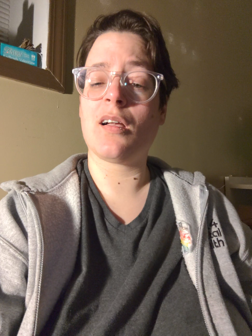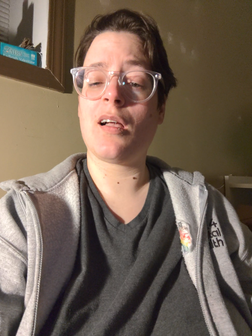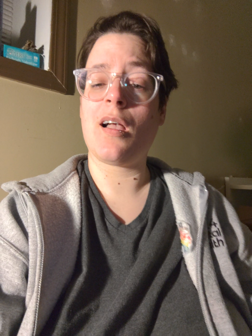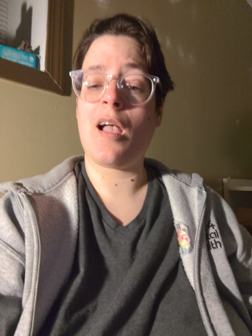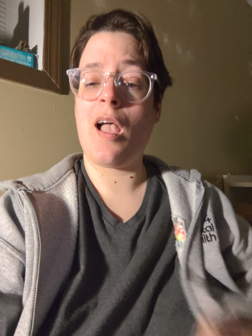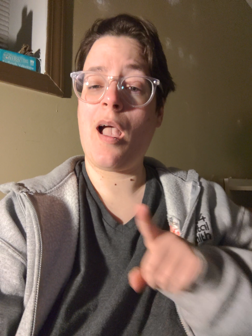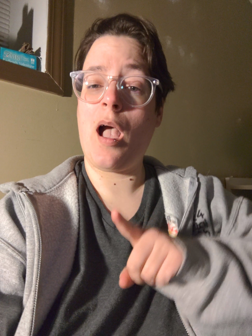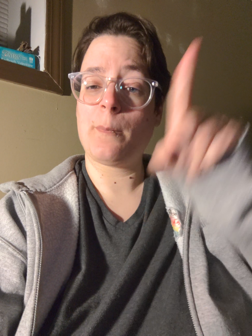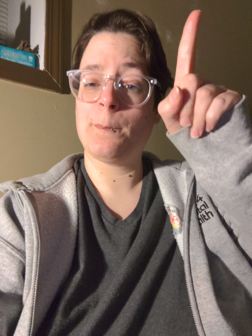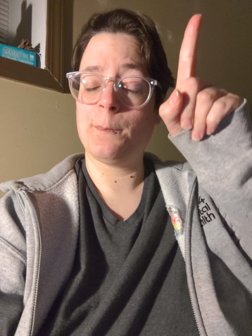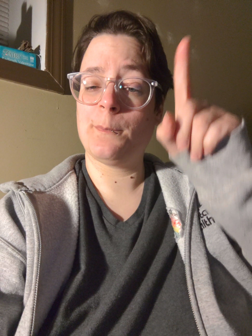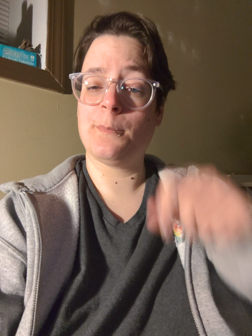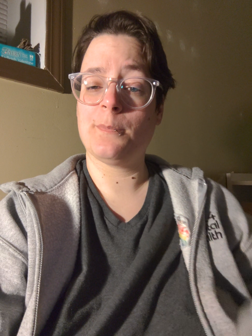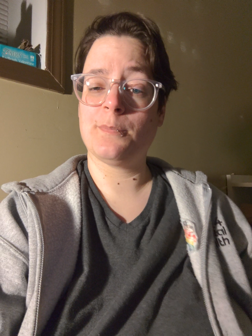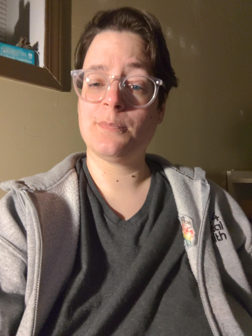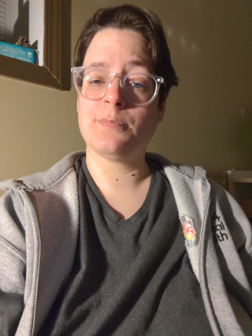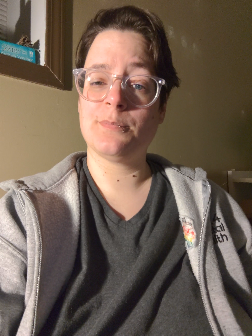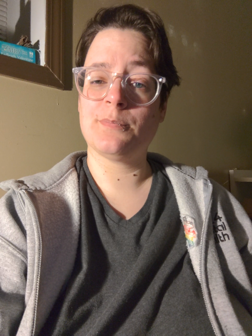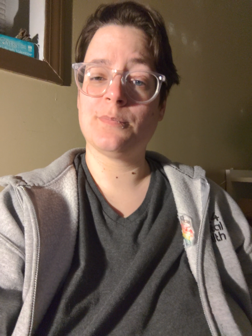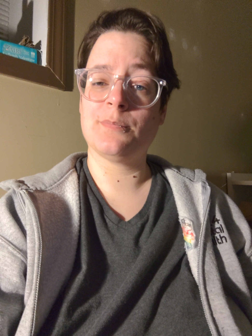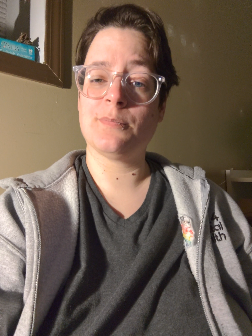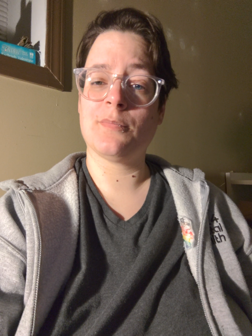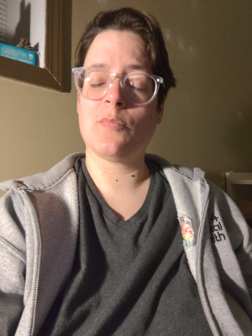up